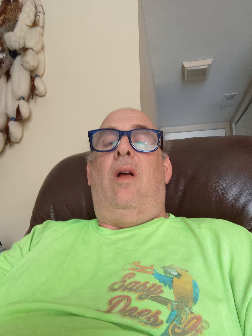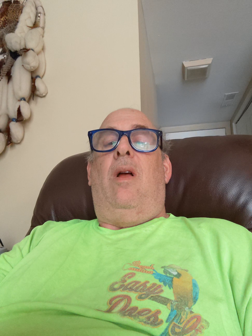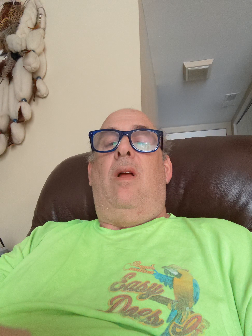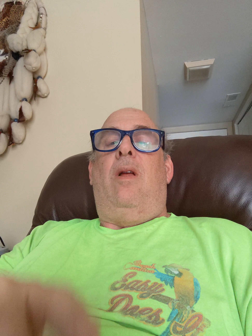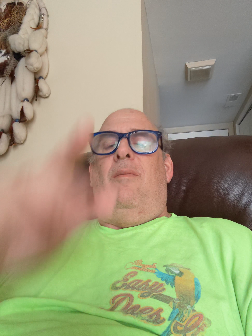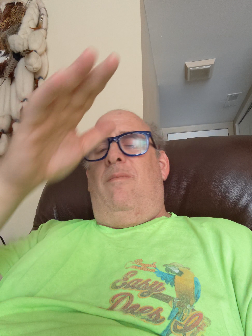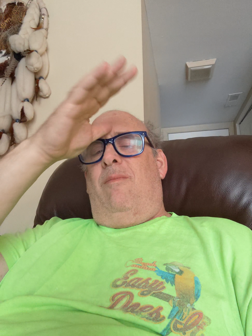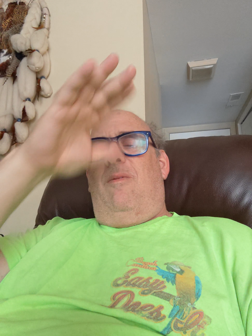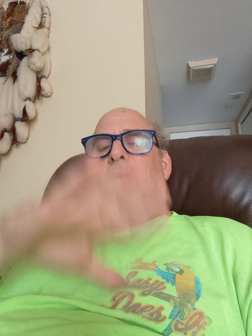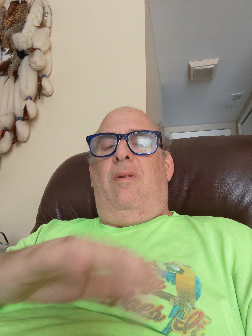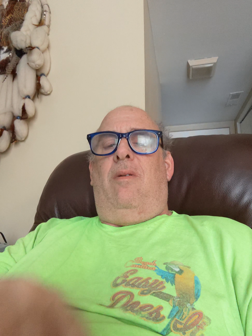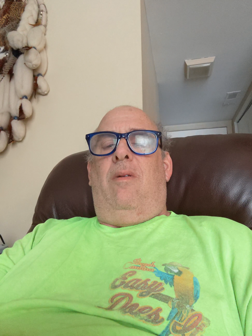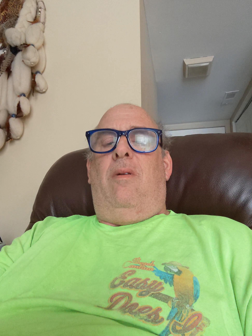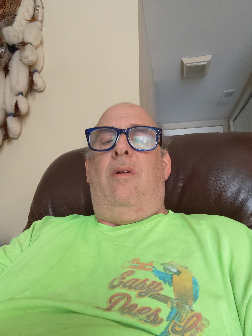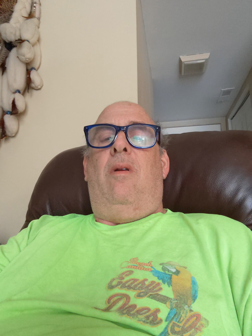man